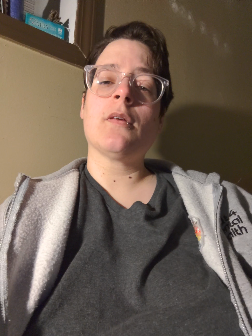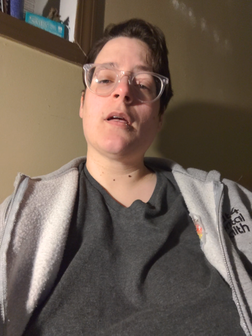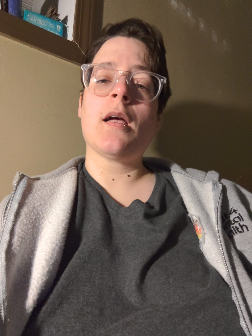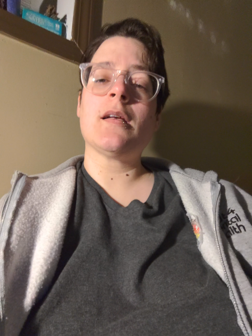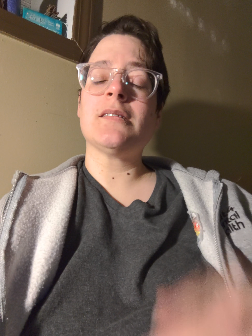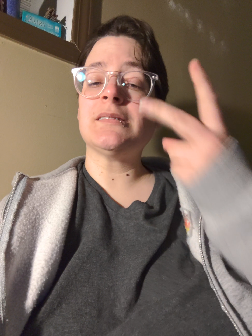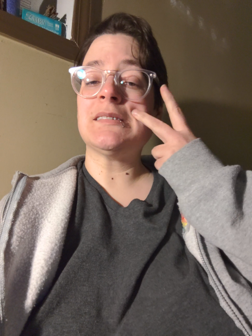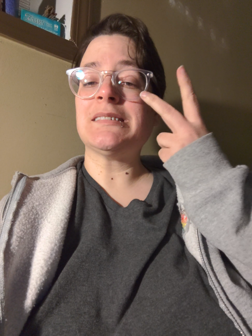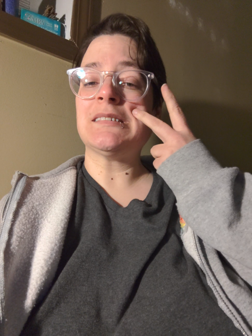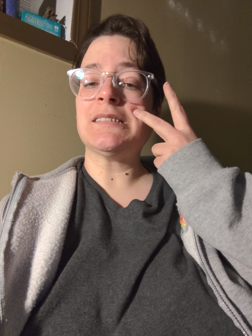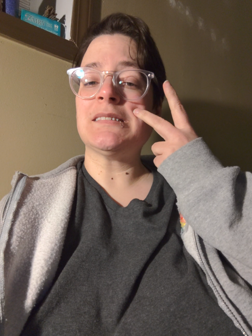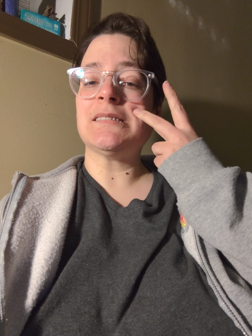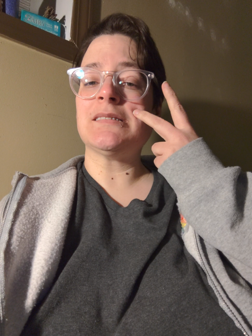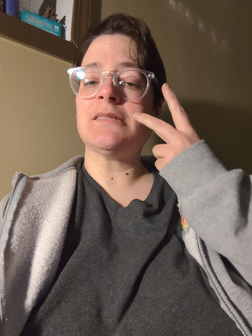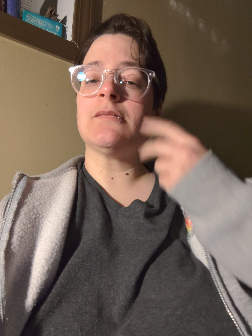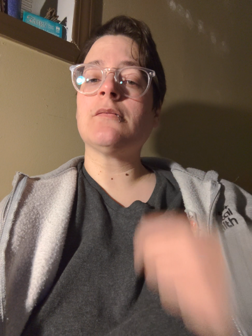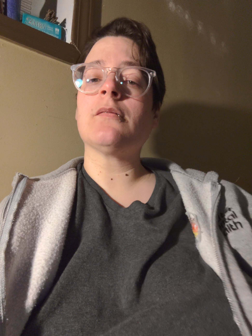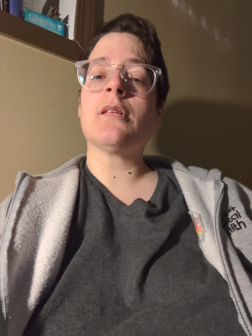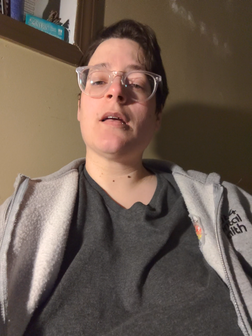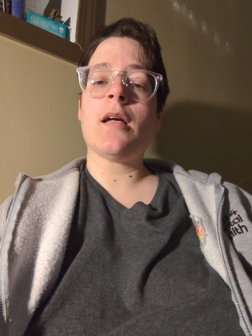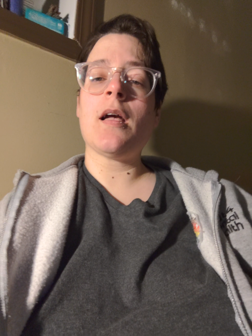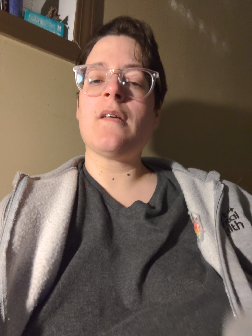see